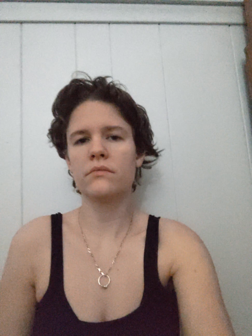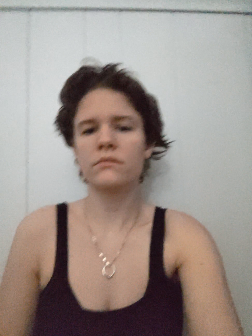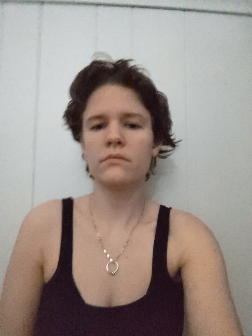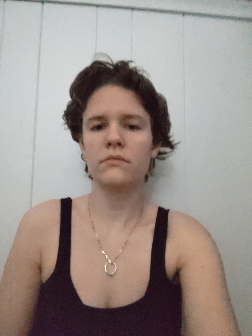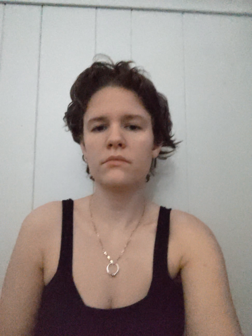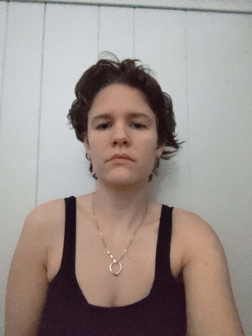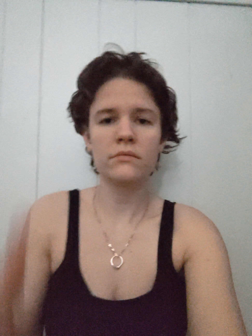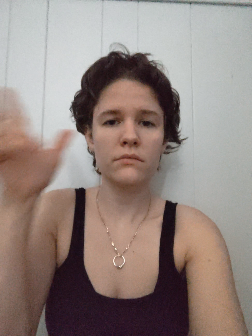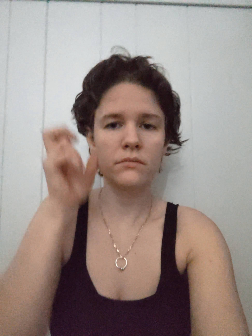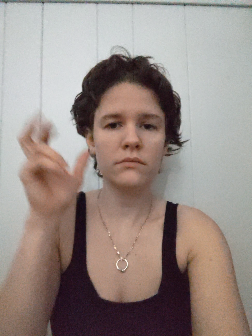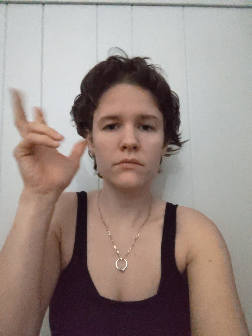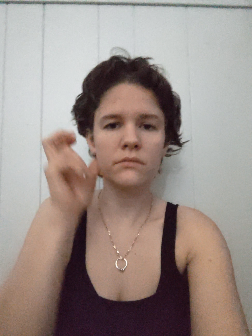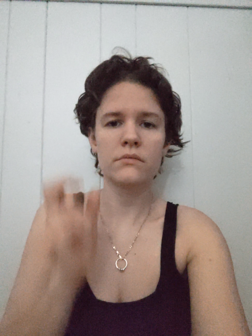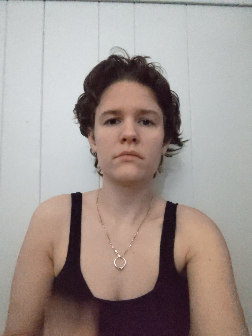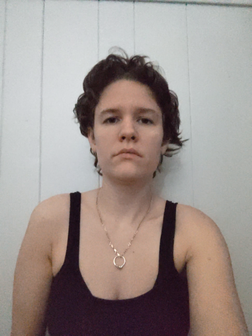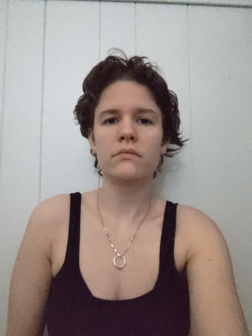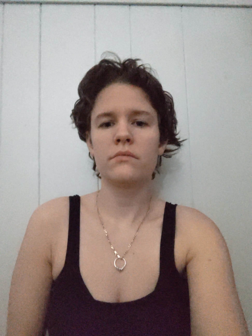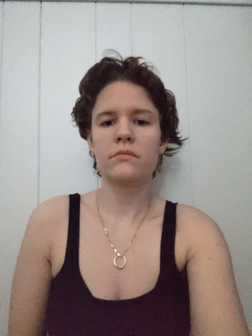hear